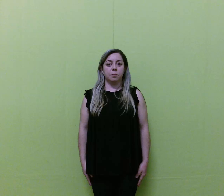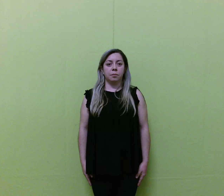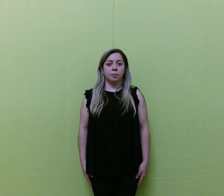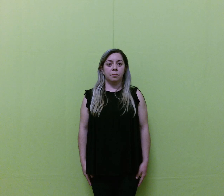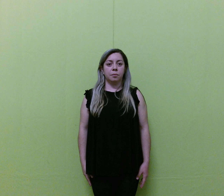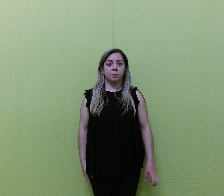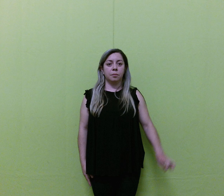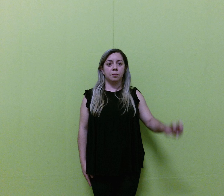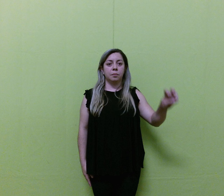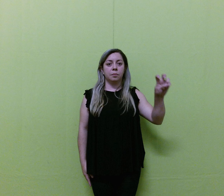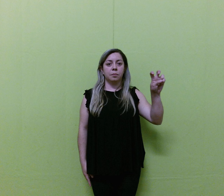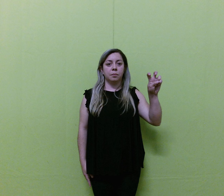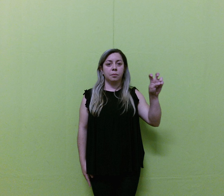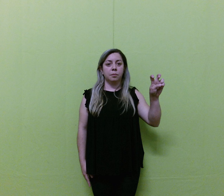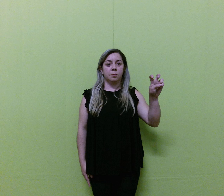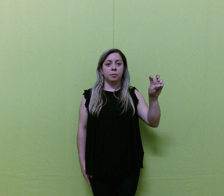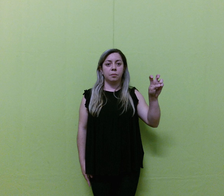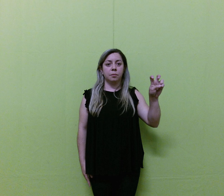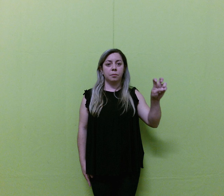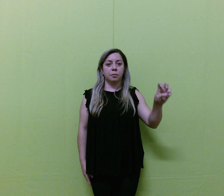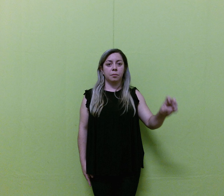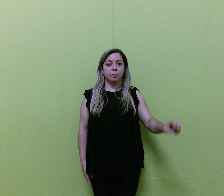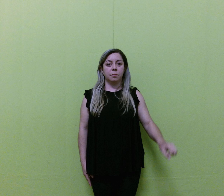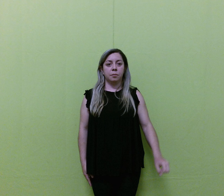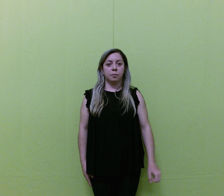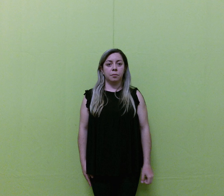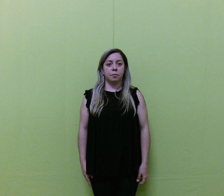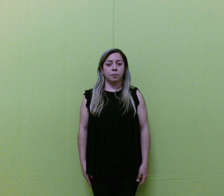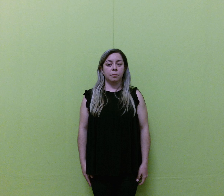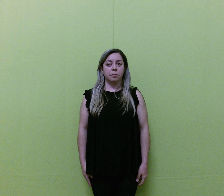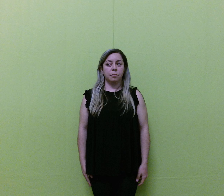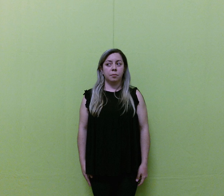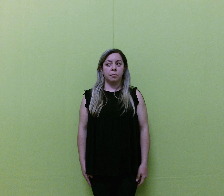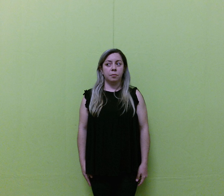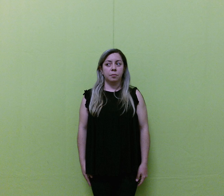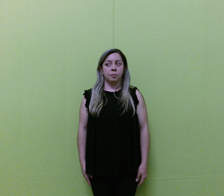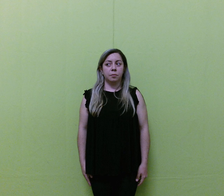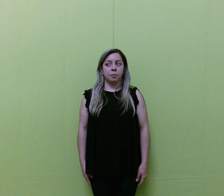cinco